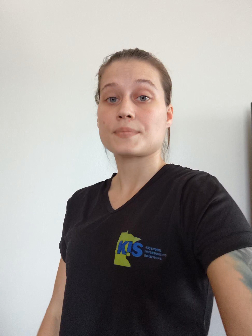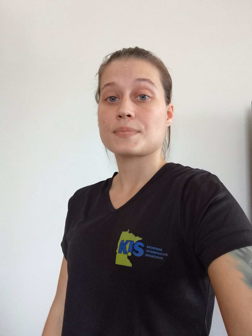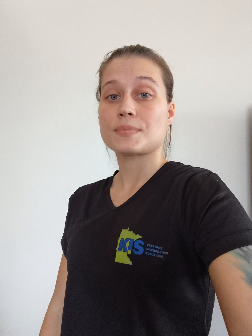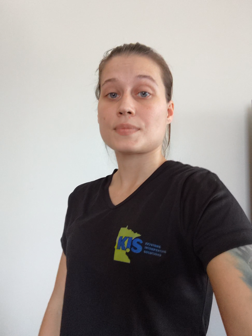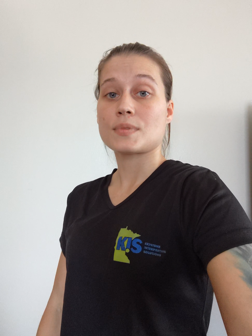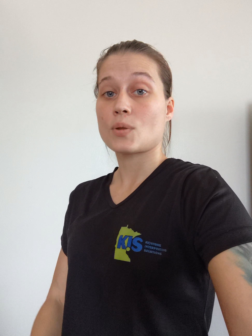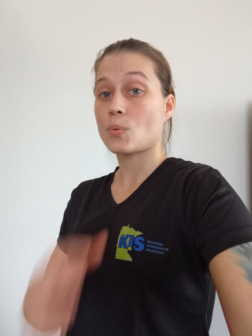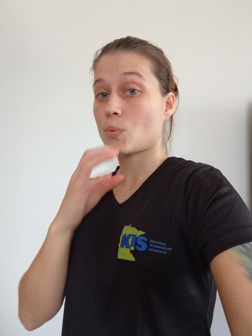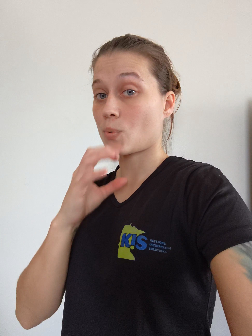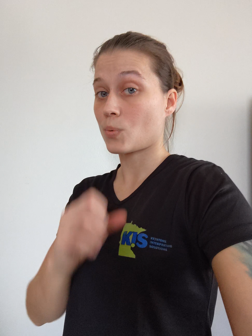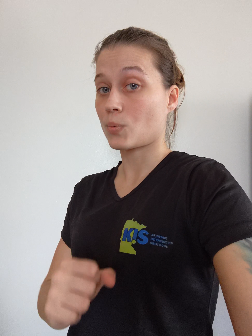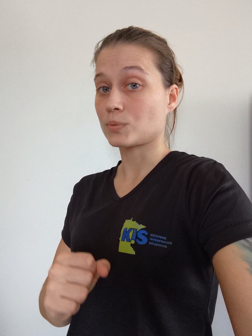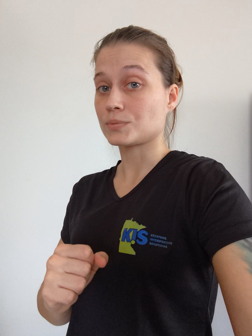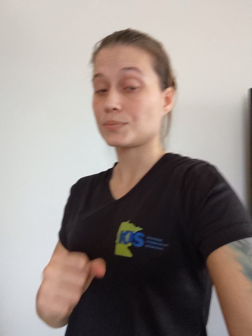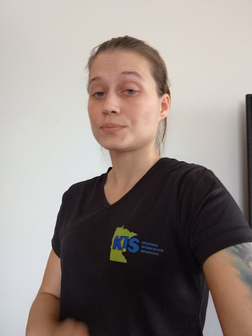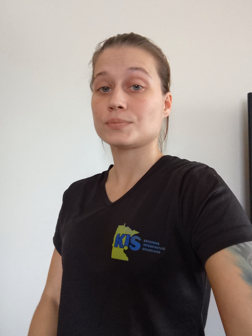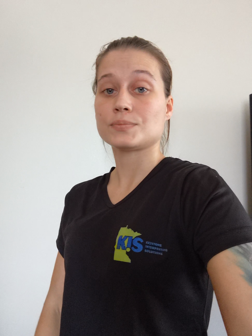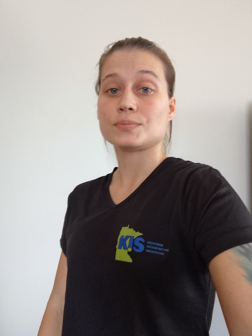old